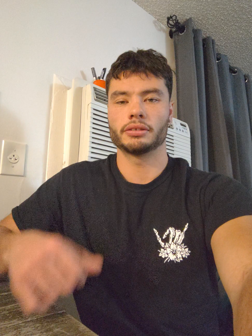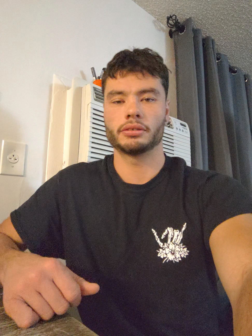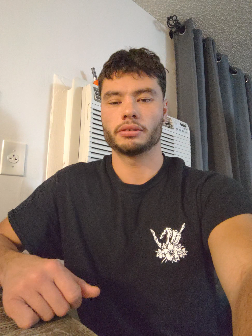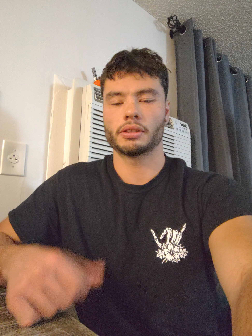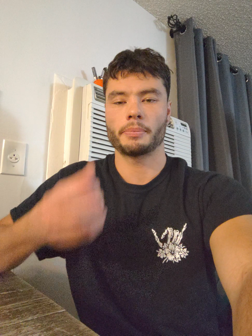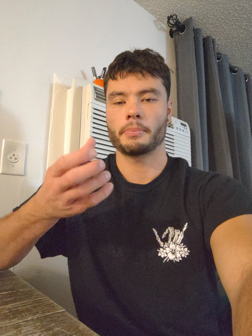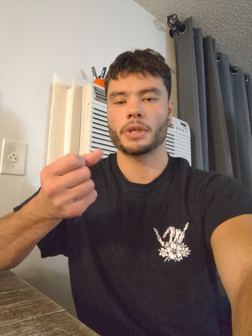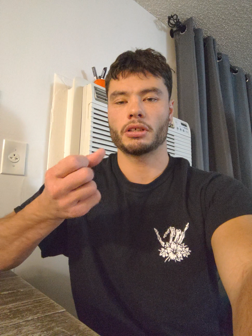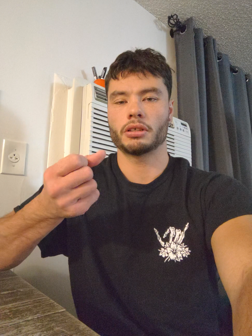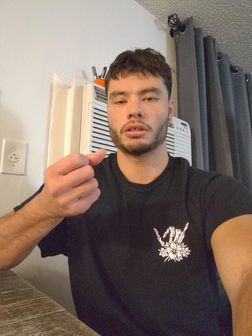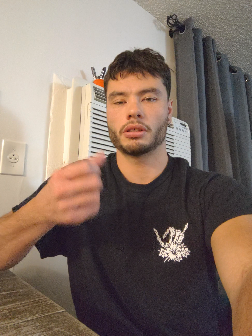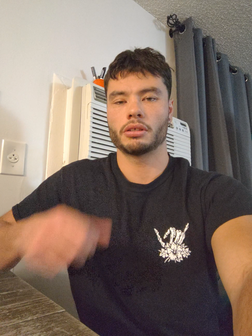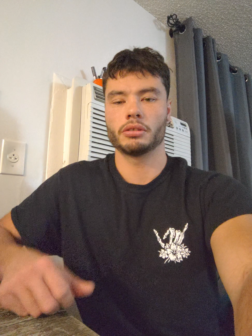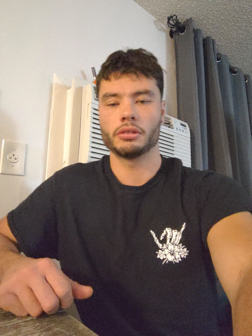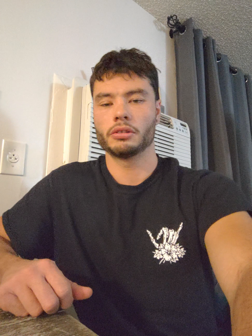milk